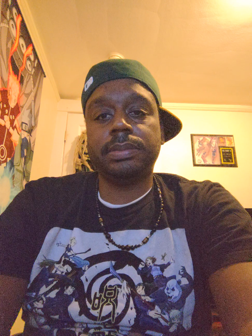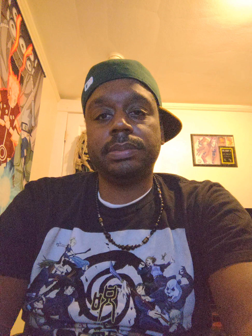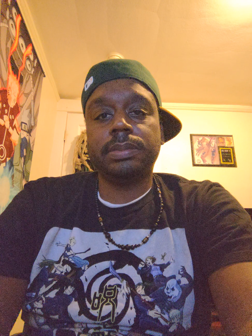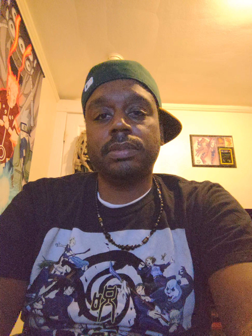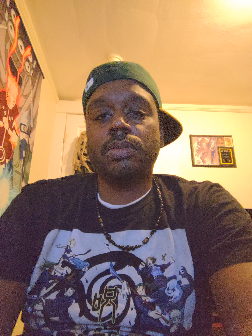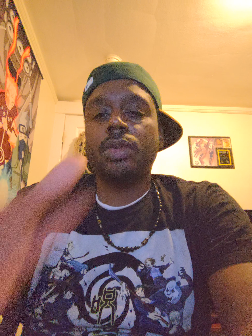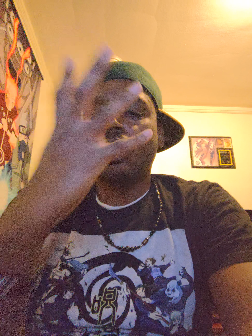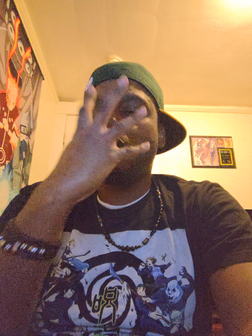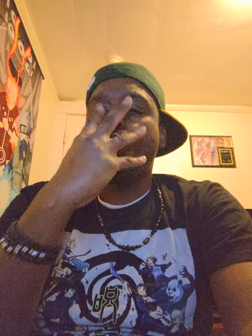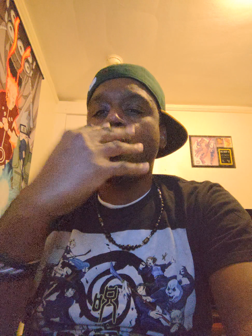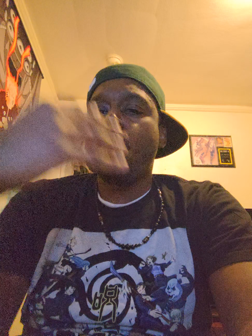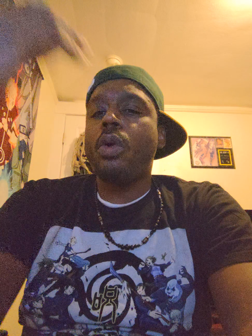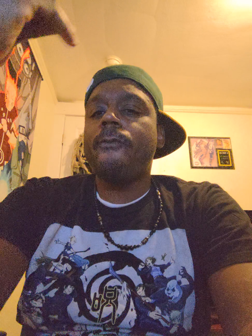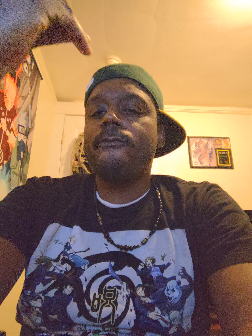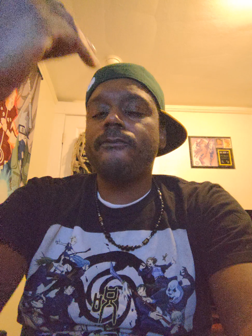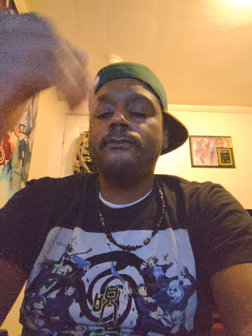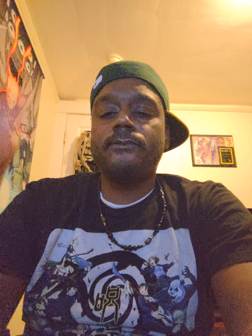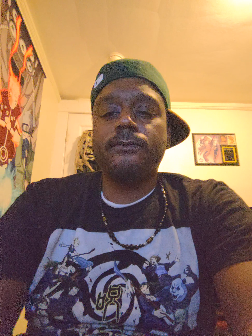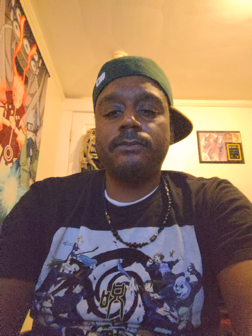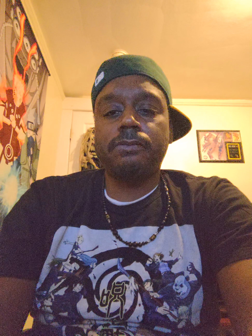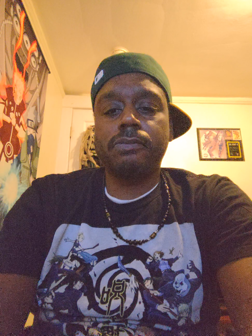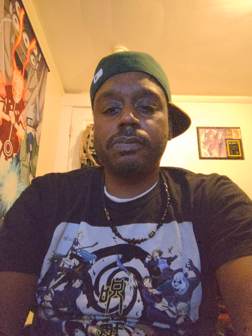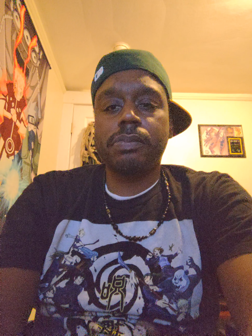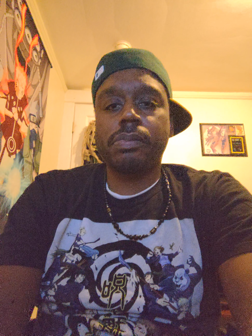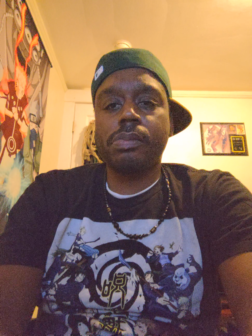wolf